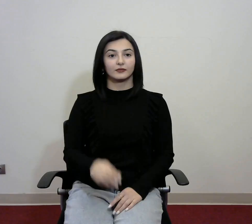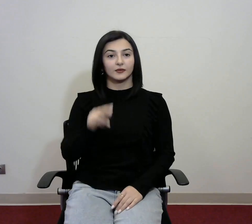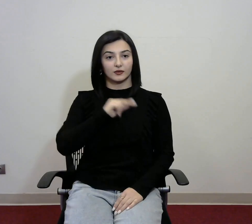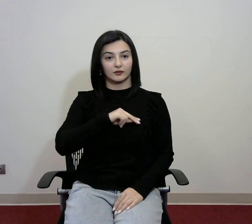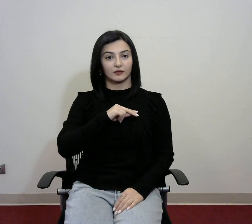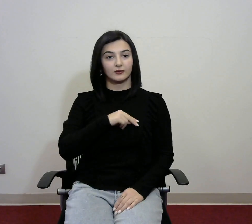işləmək